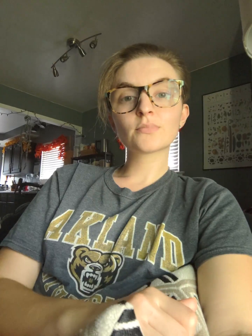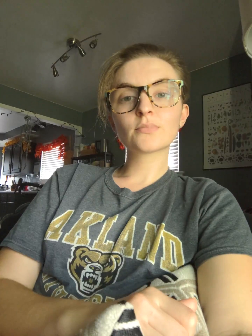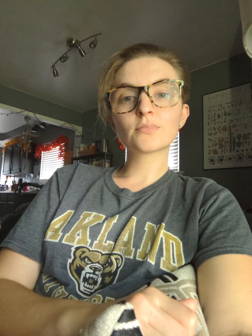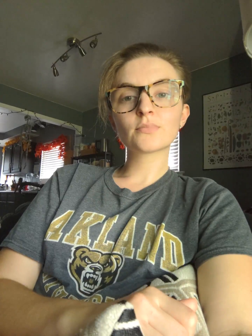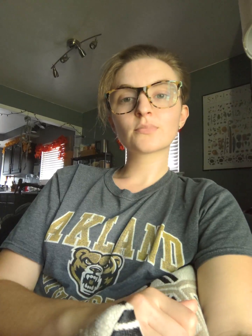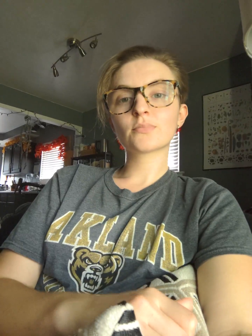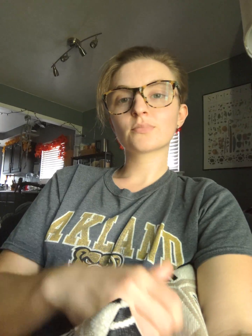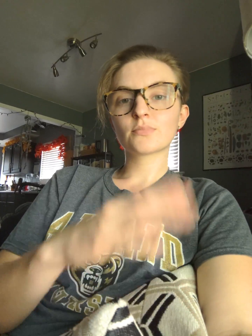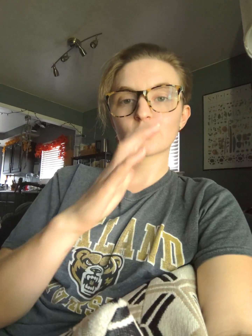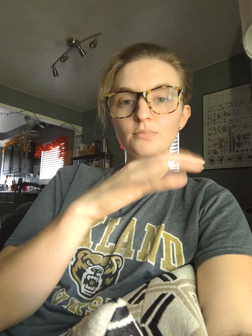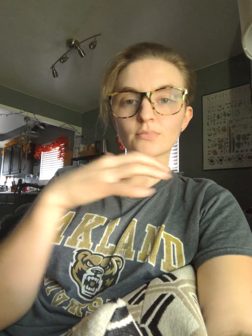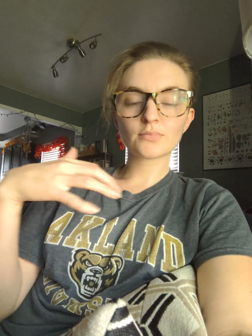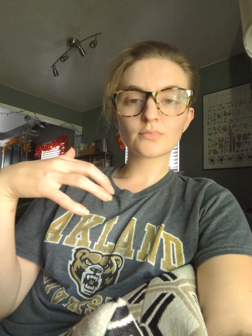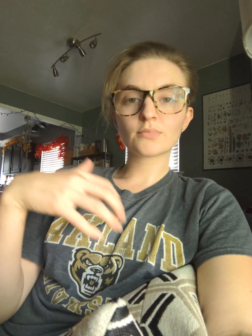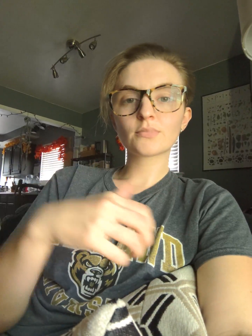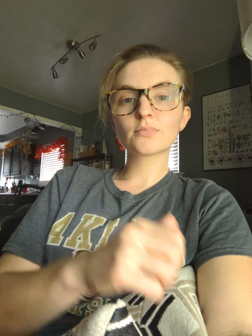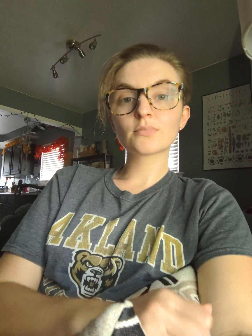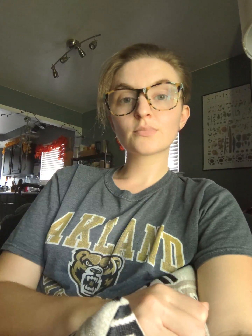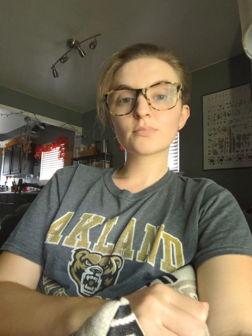grapes